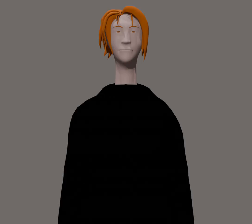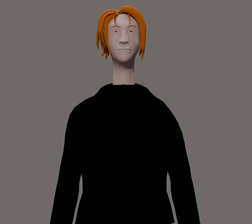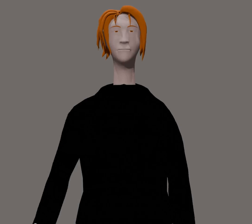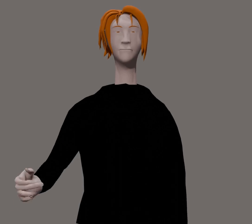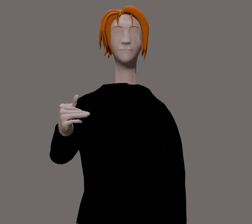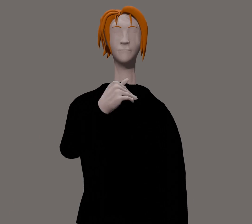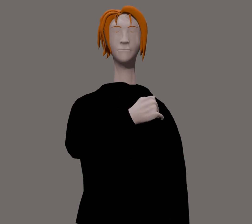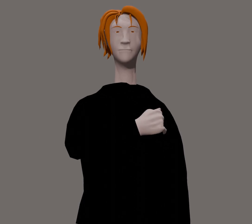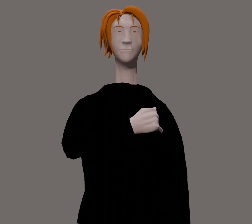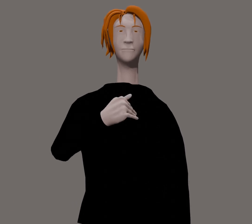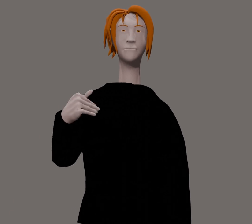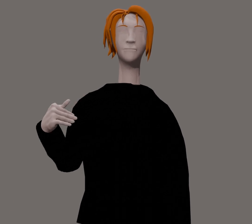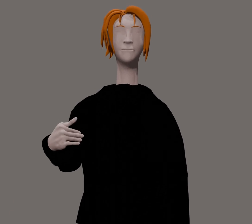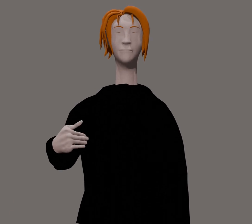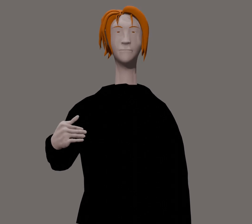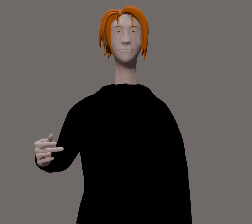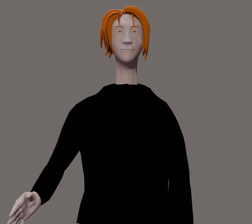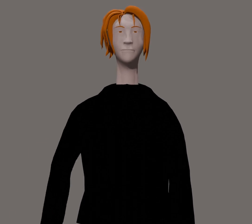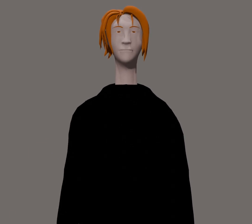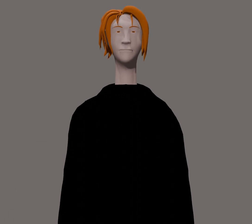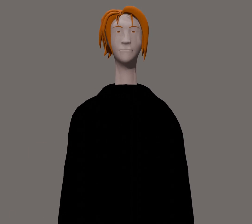Breast